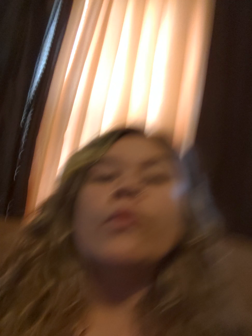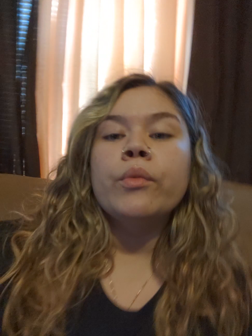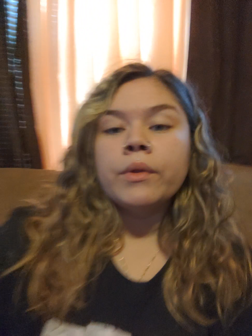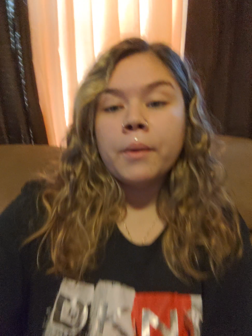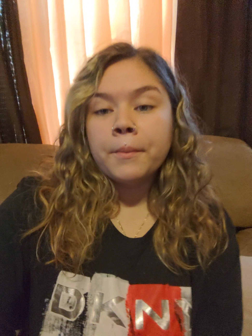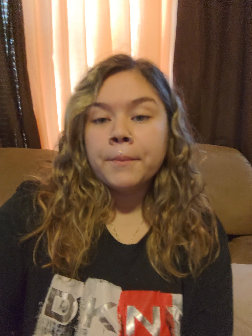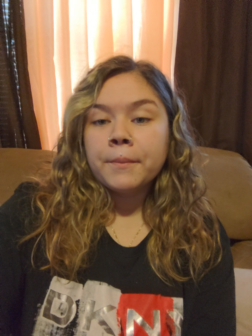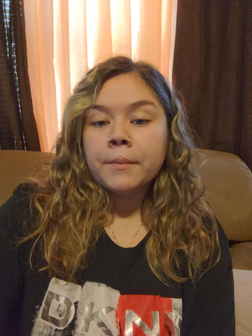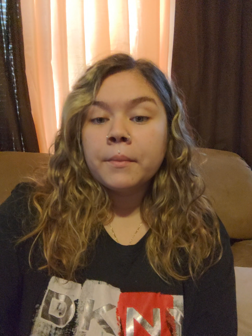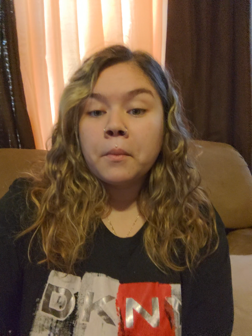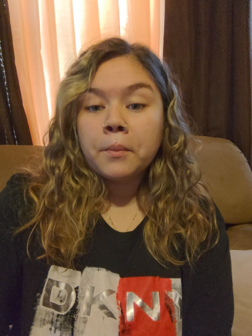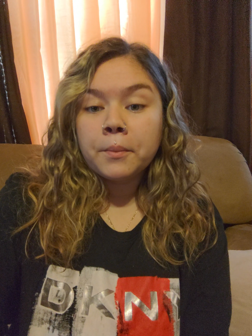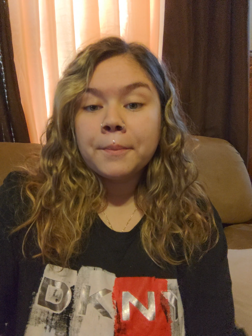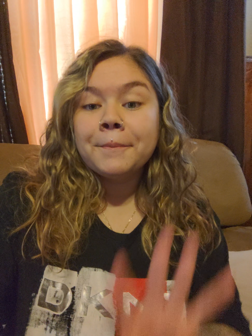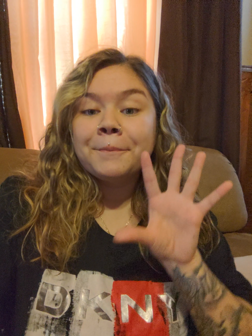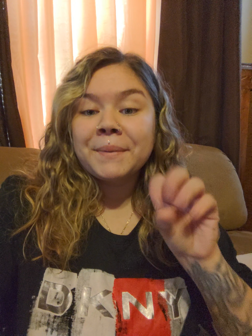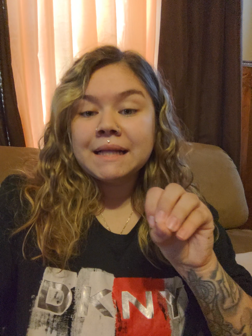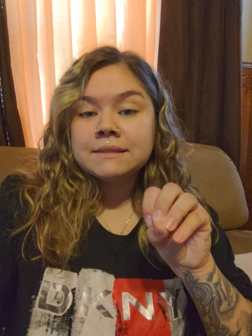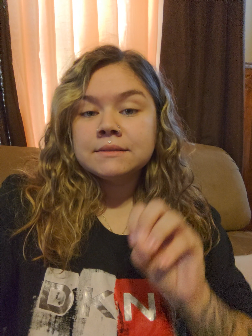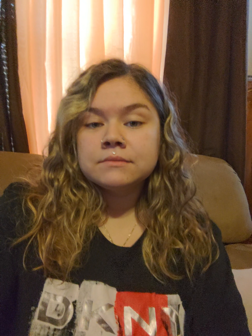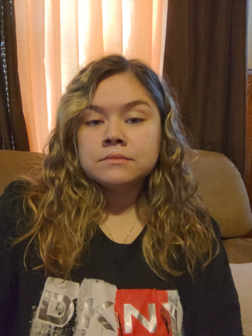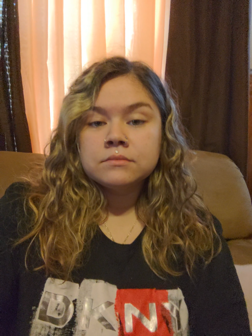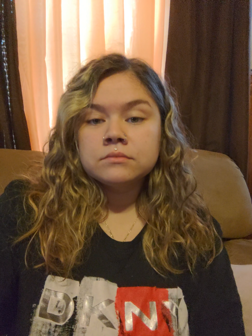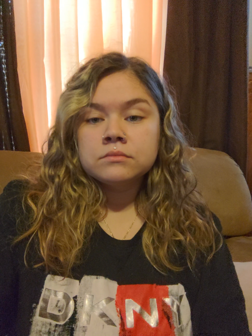bite